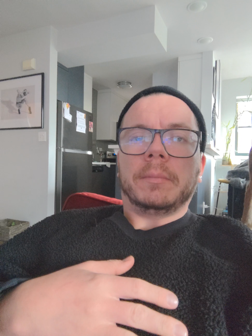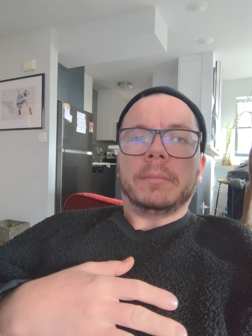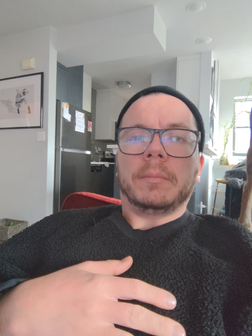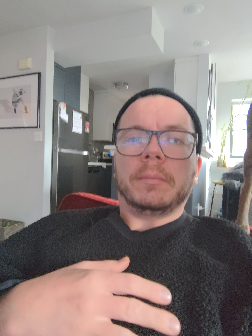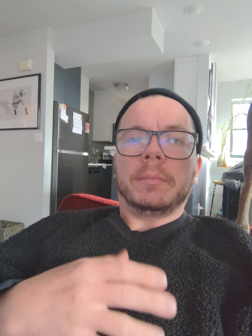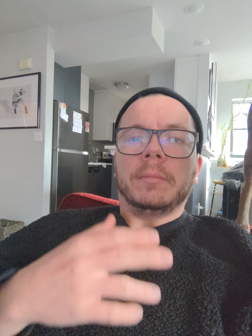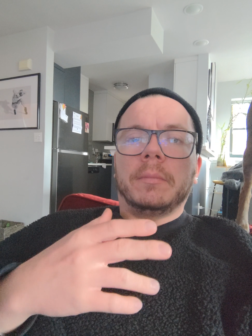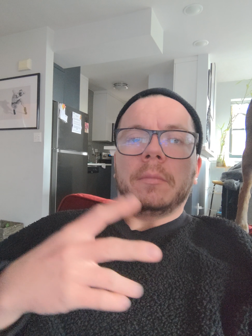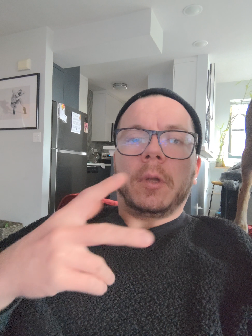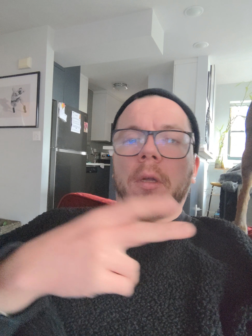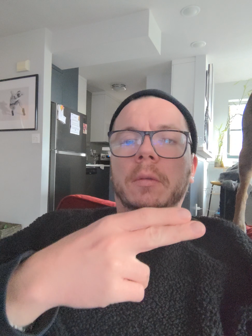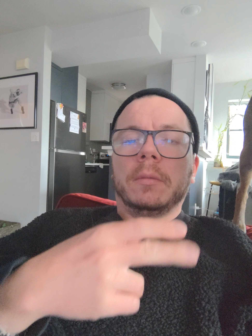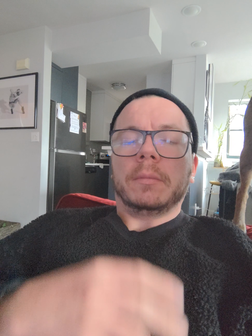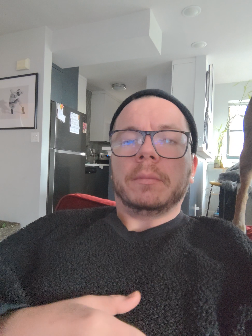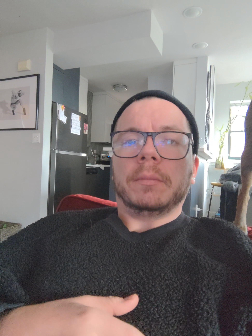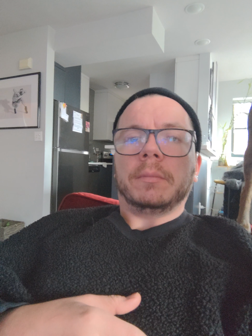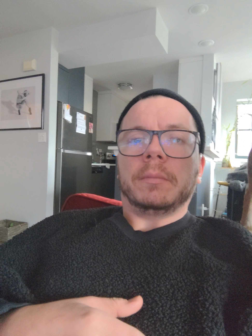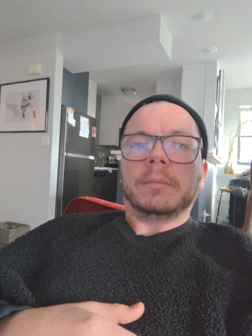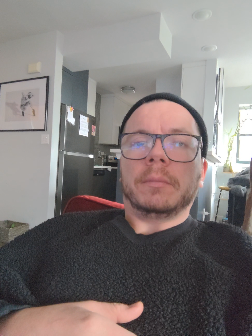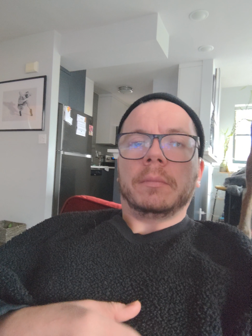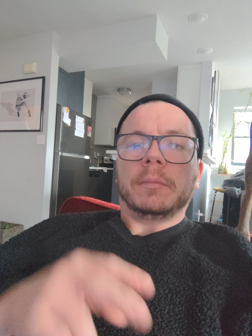cut